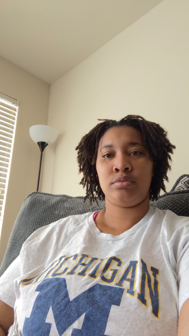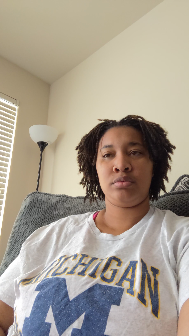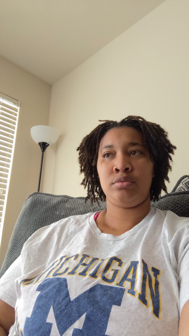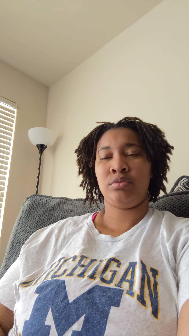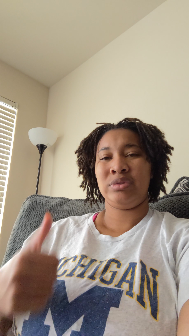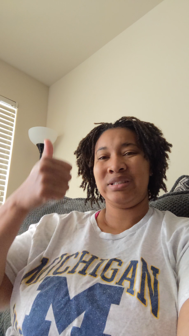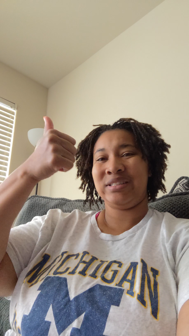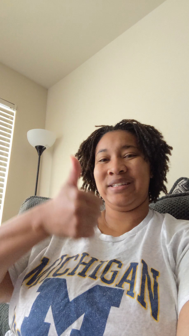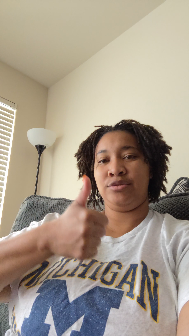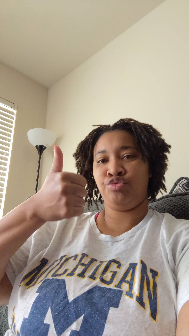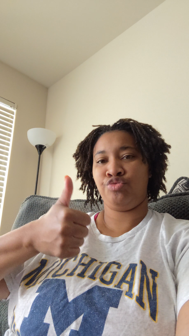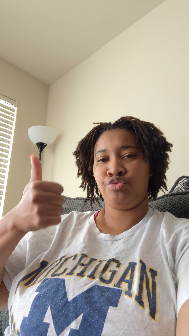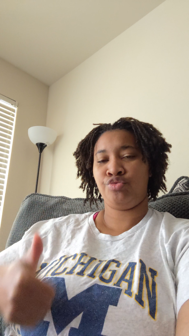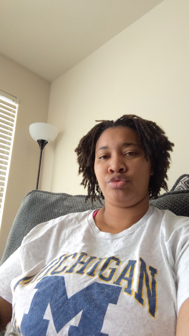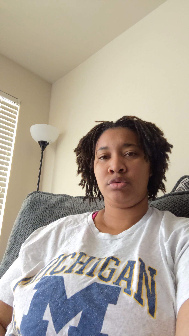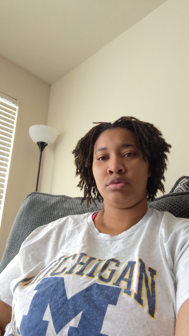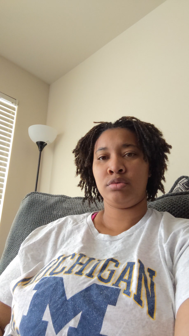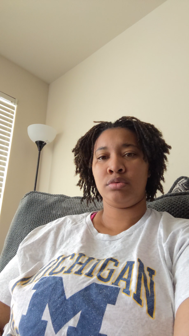each